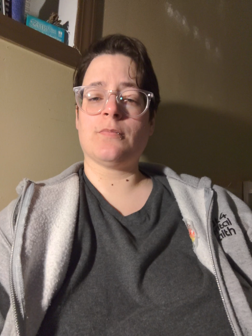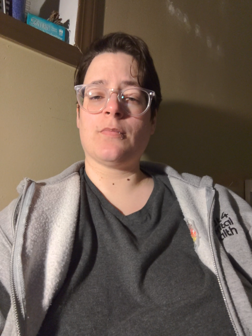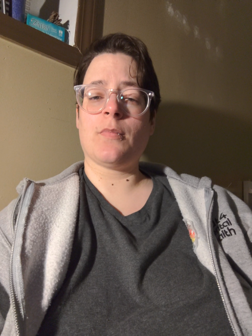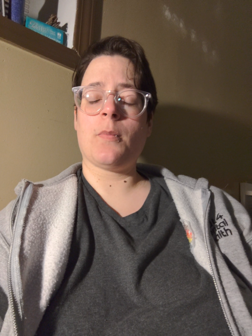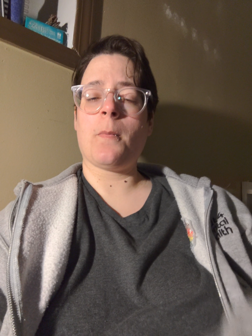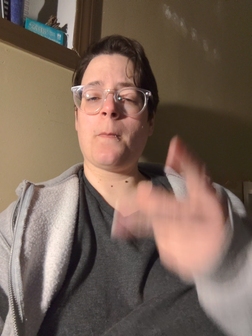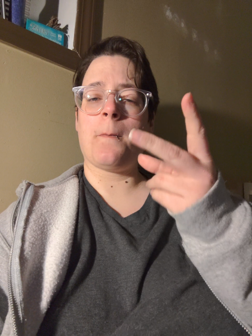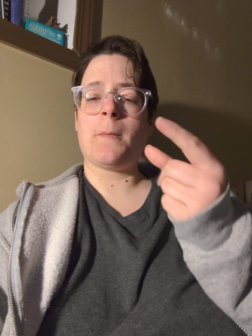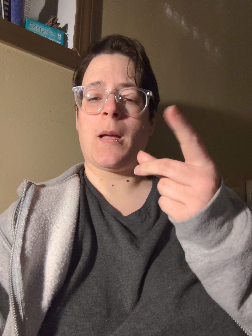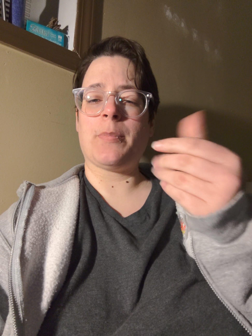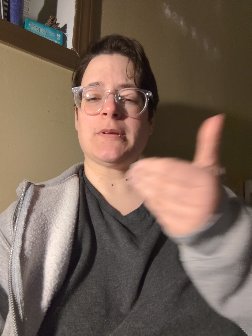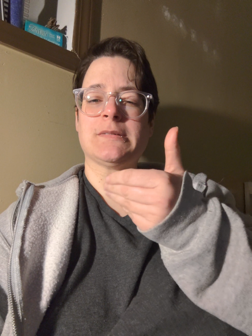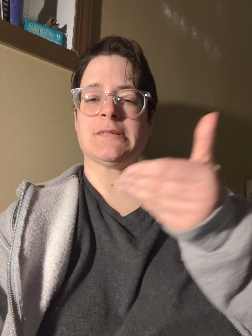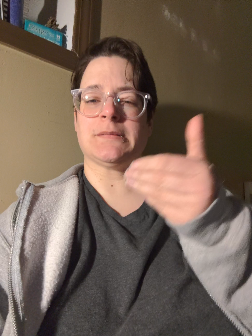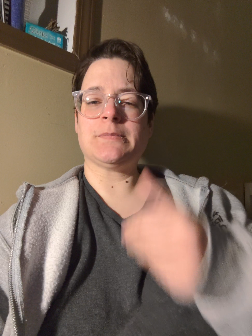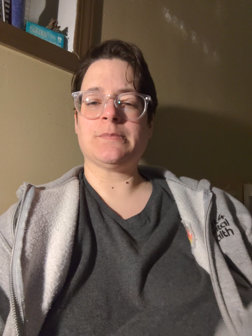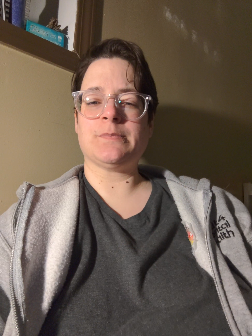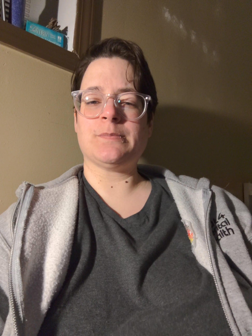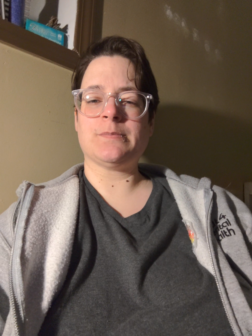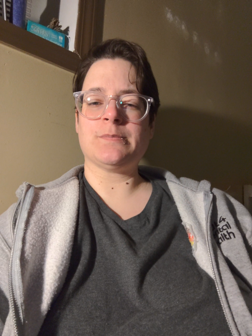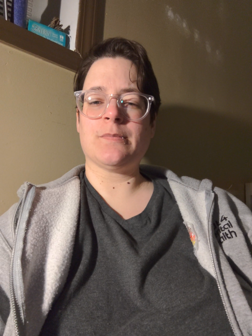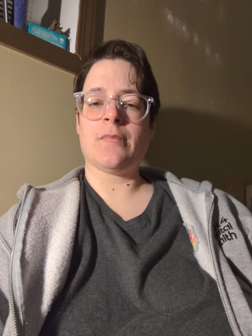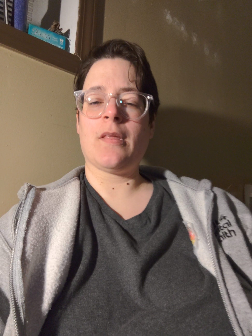puppy